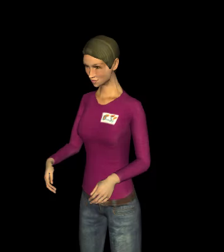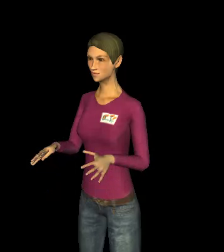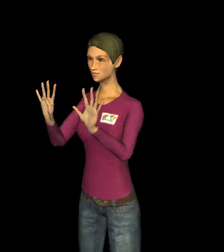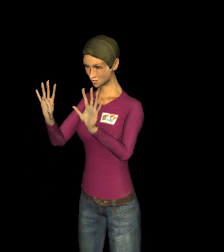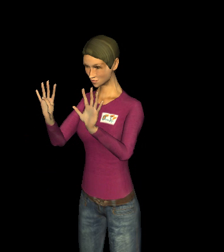9